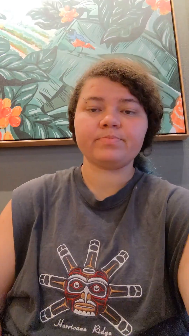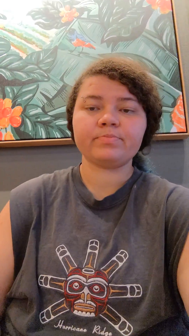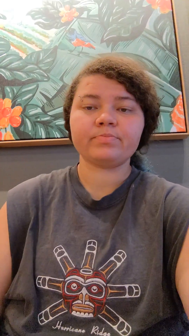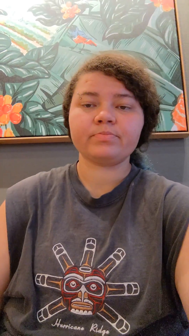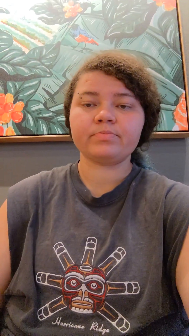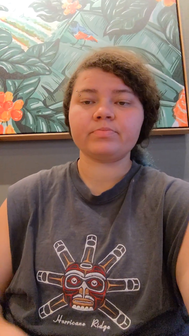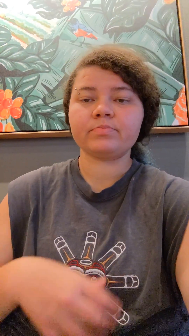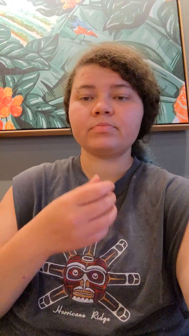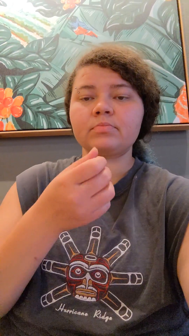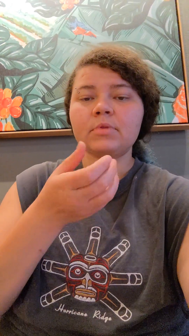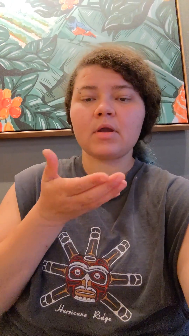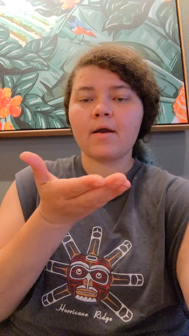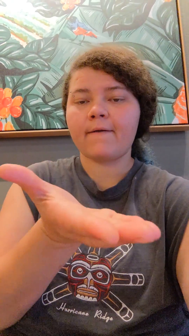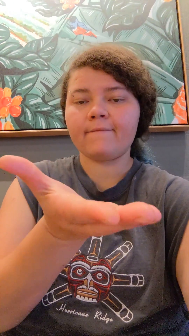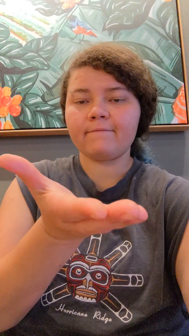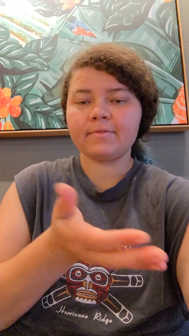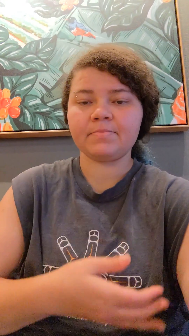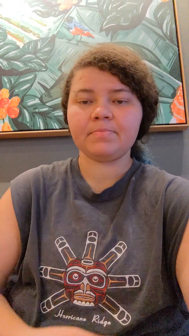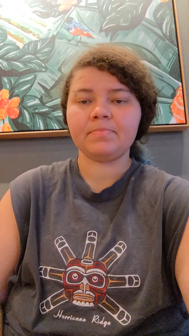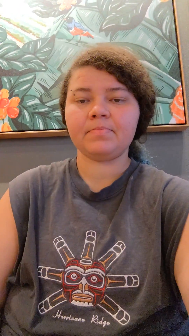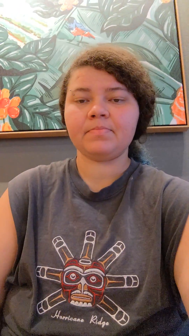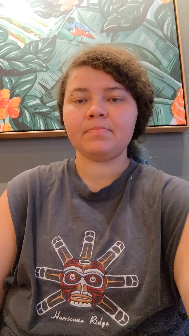oven